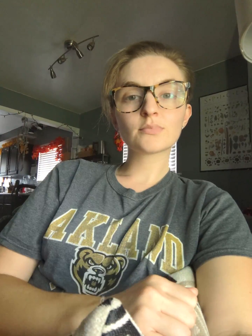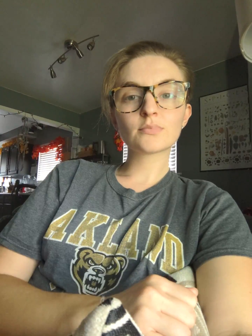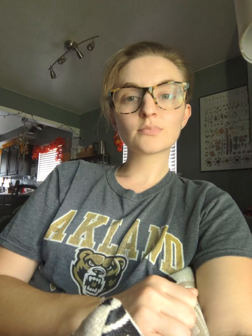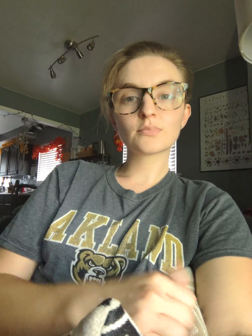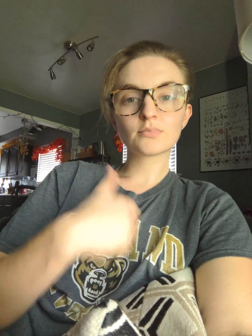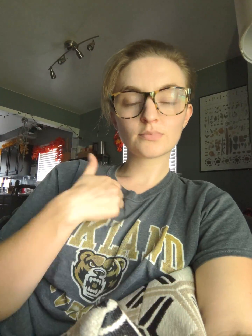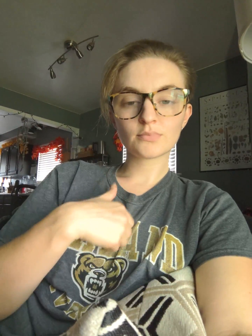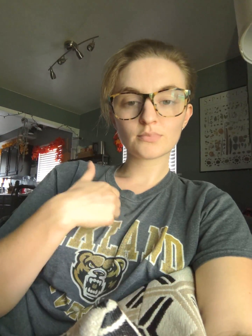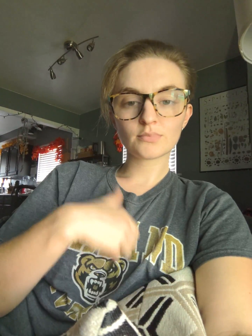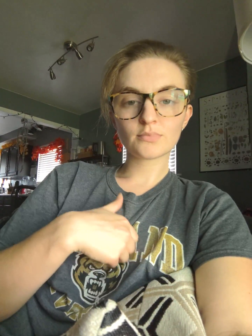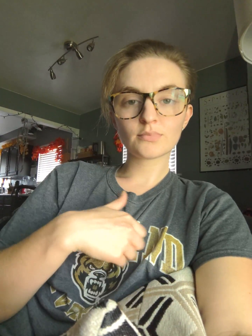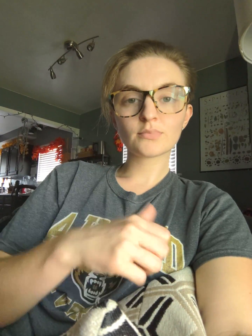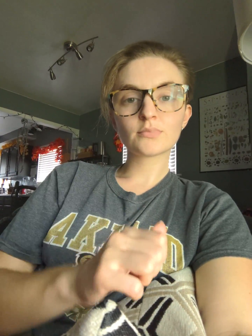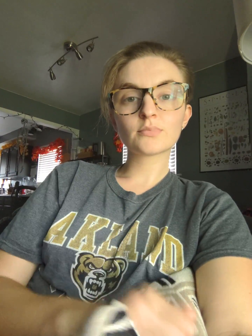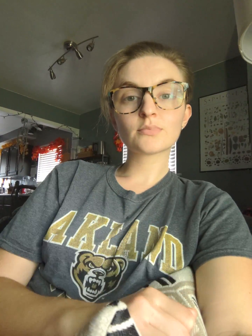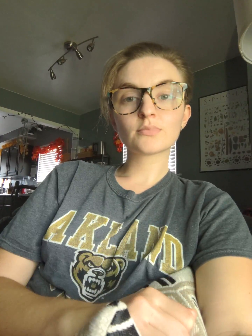bathtub